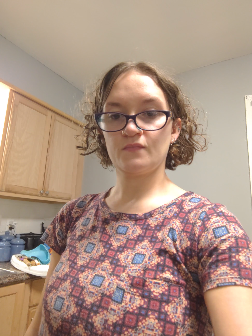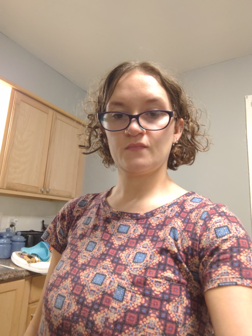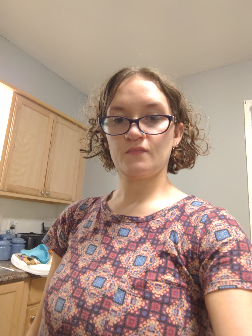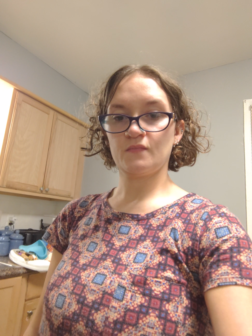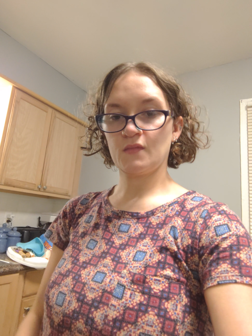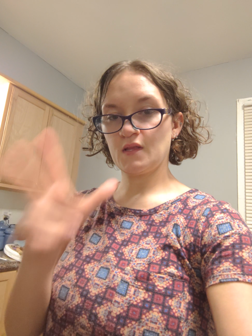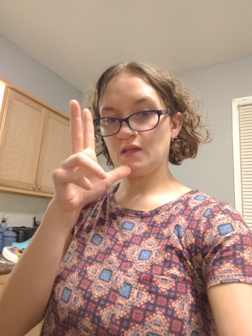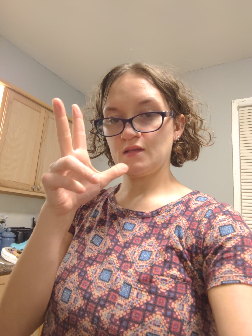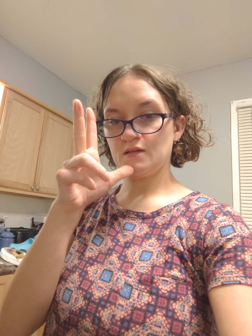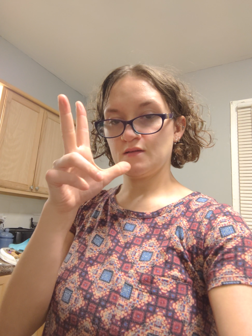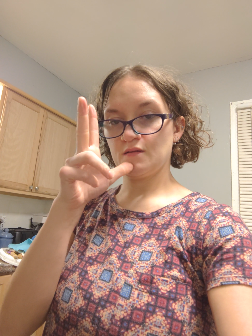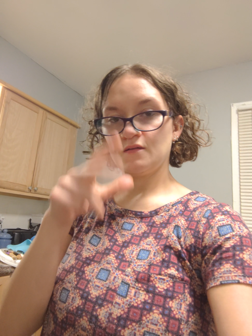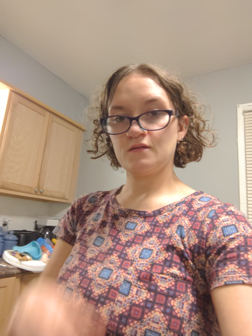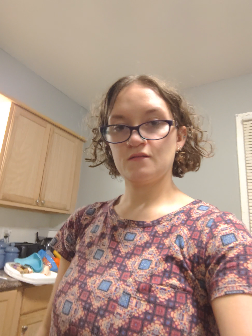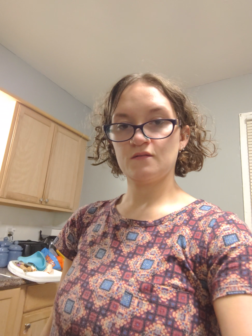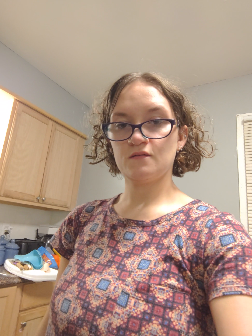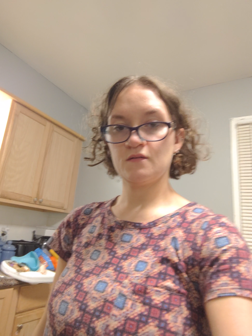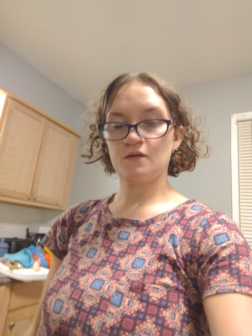hen